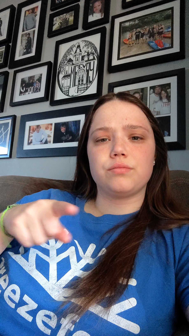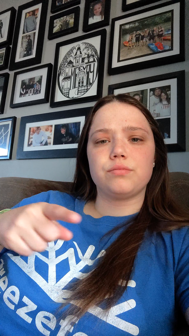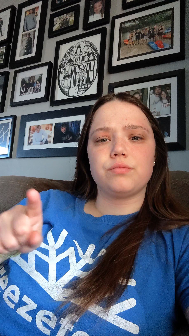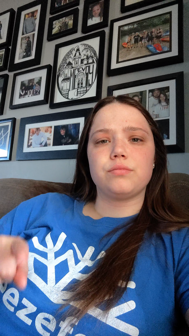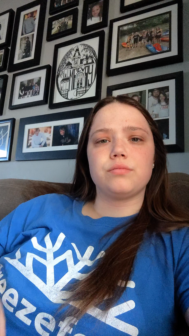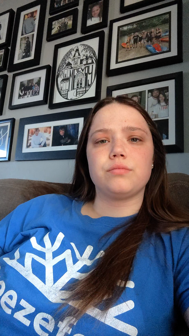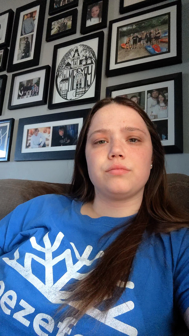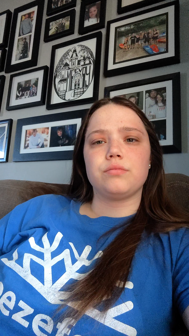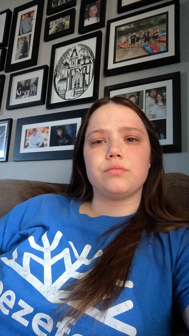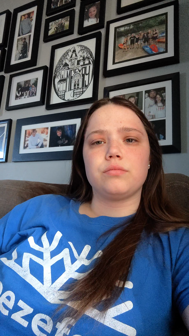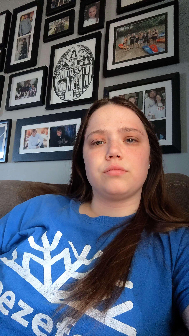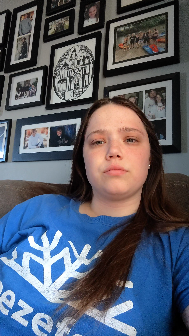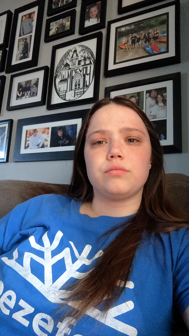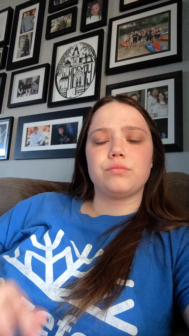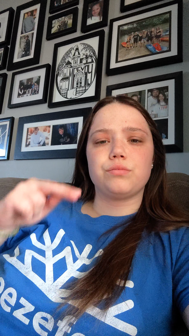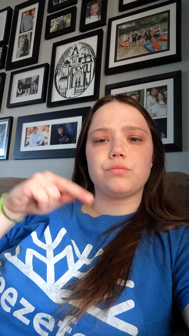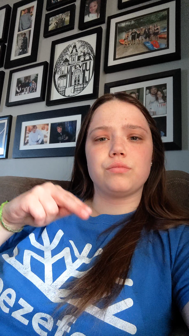nurse